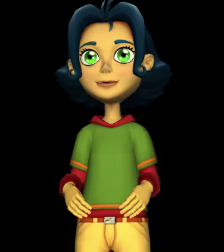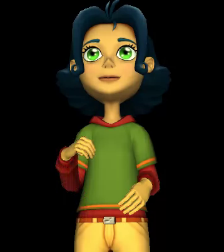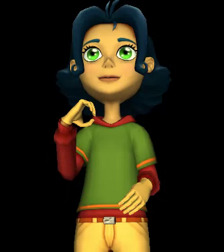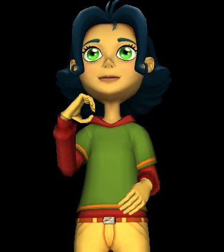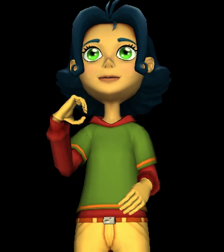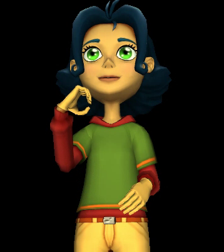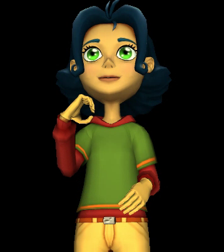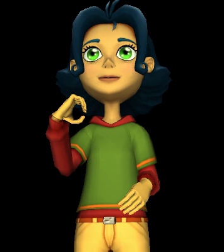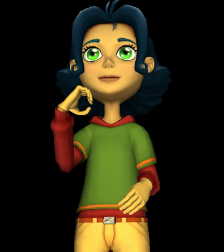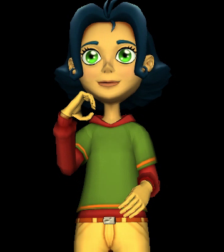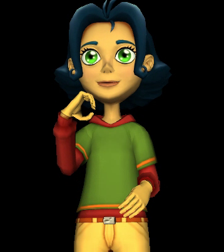أكتوبر